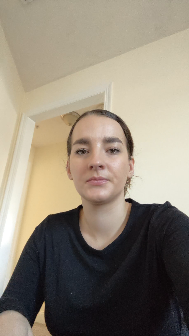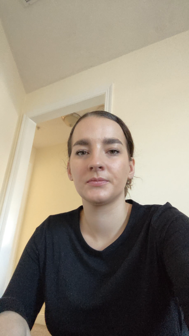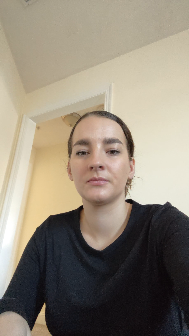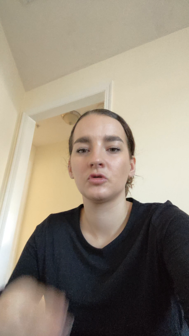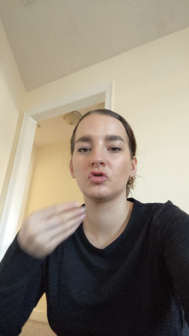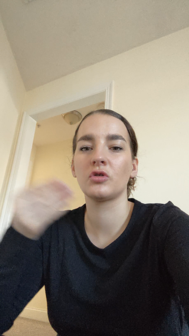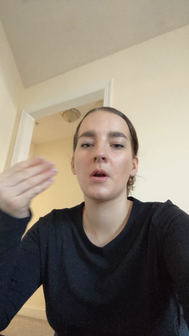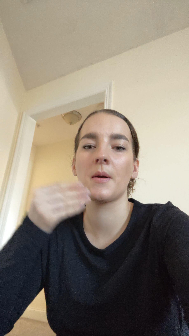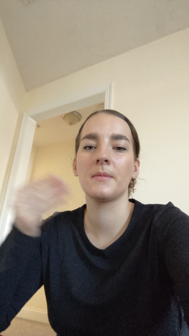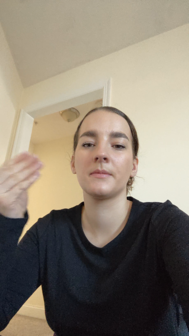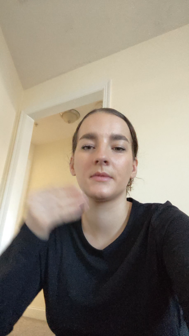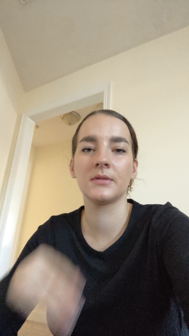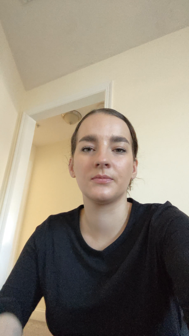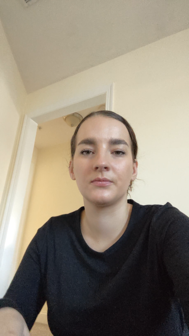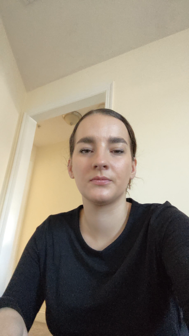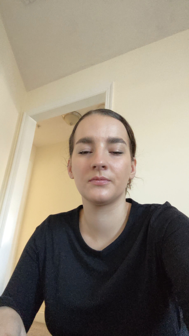shopping